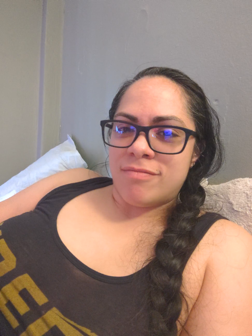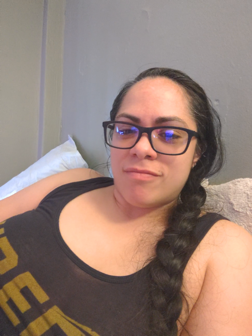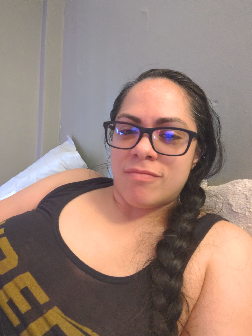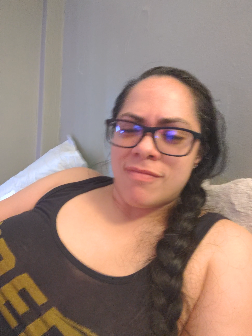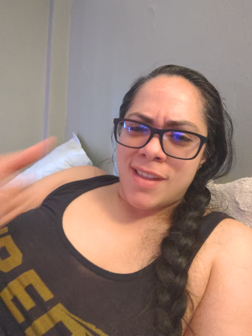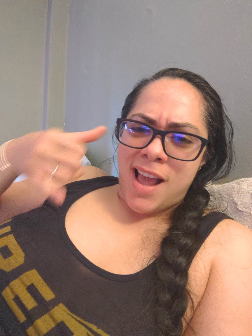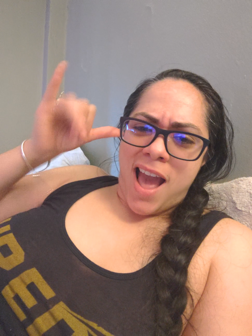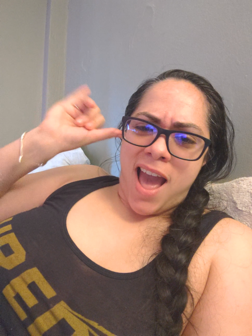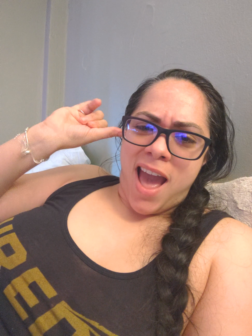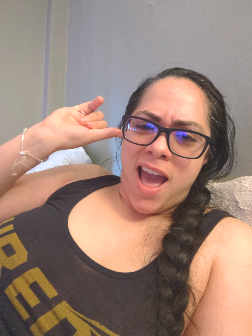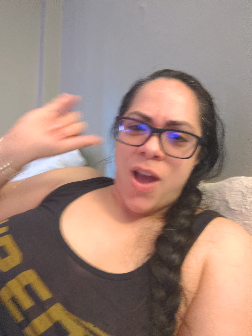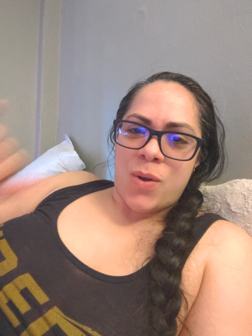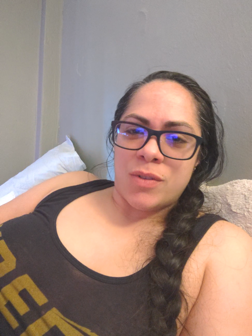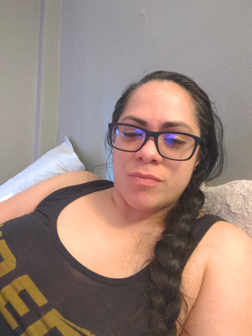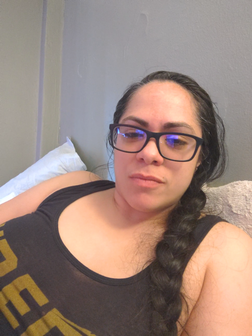cow